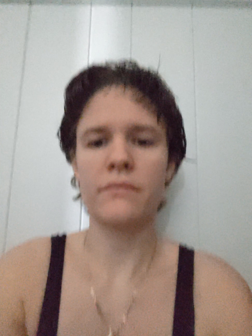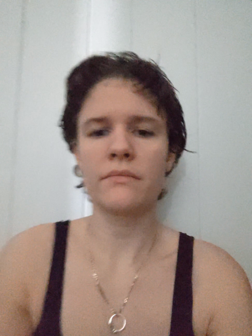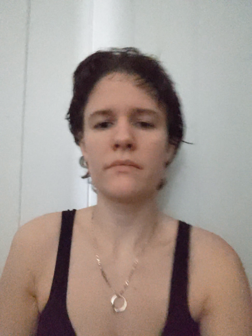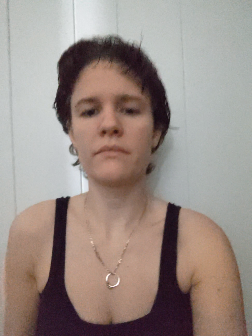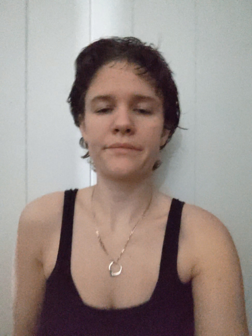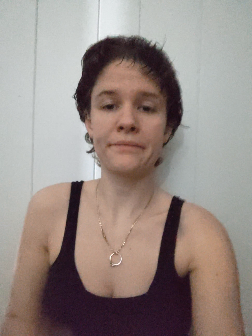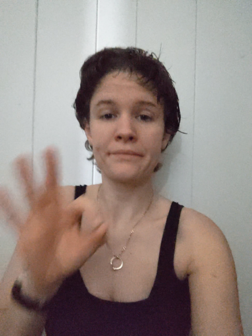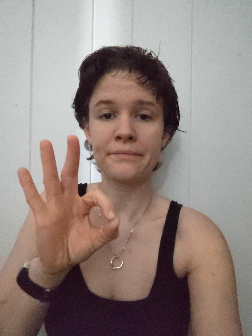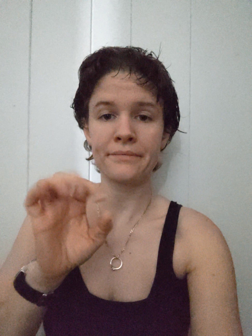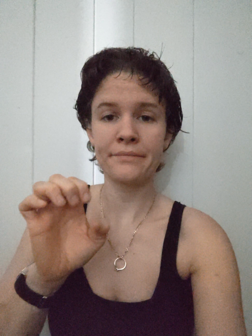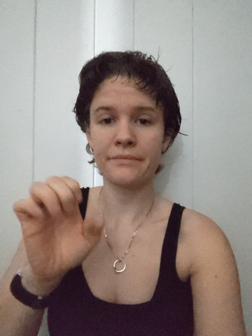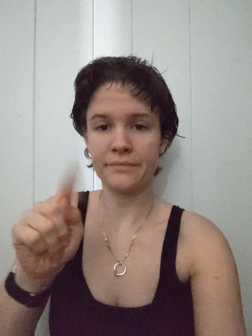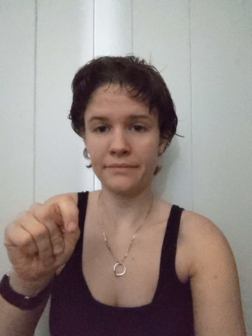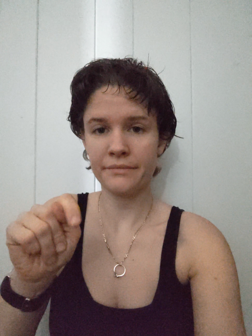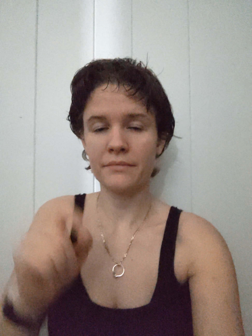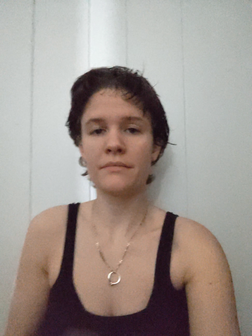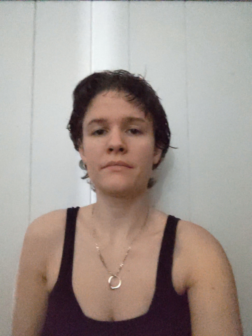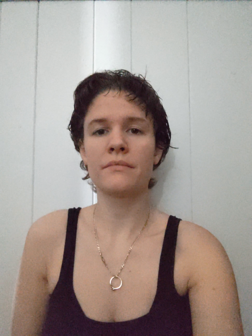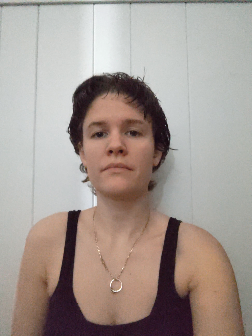feet